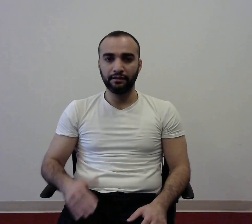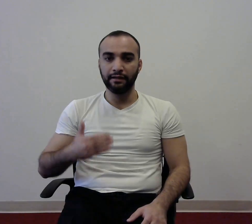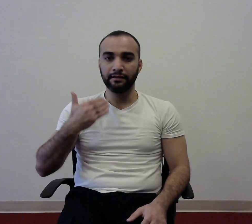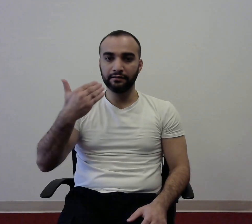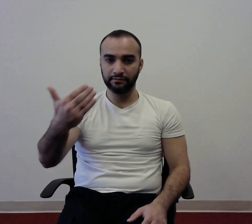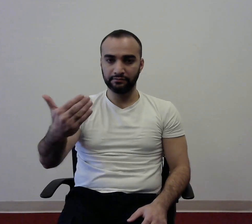siz